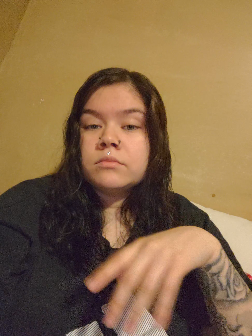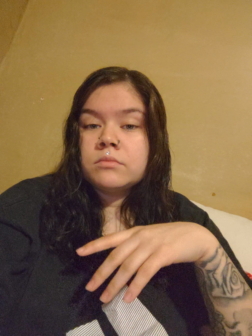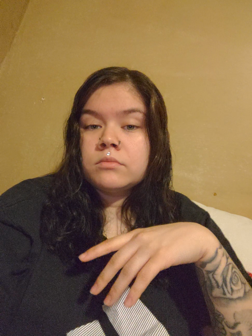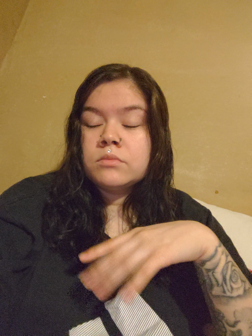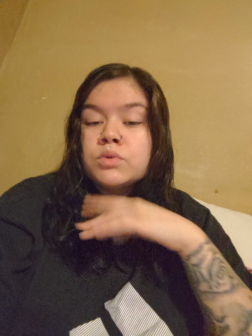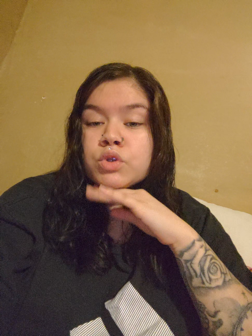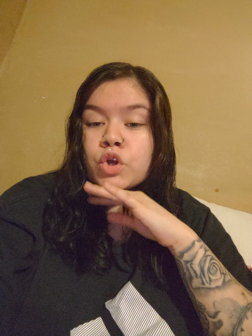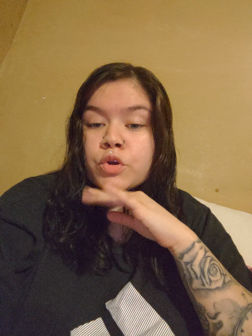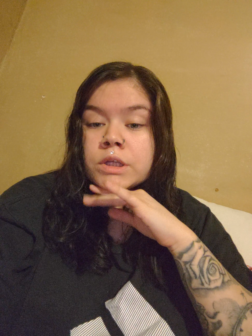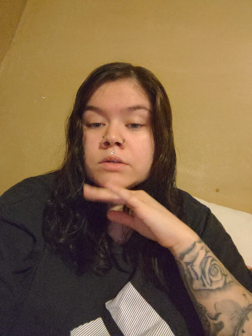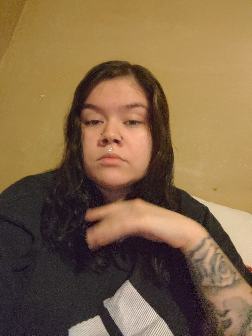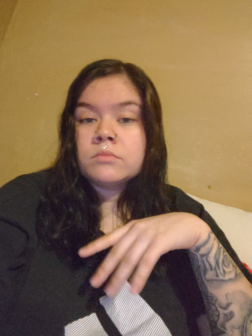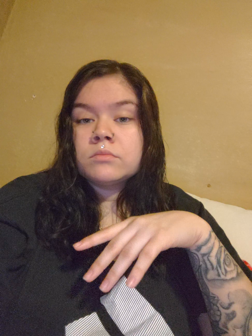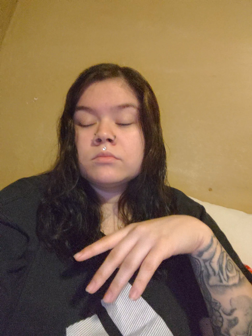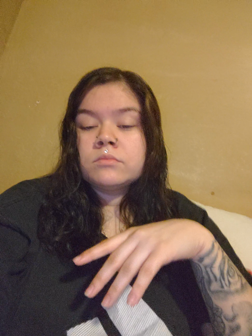dirty